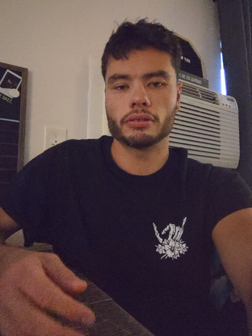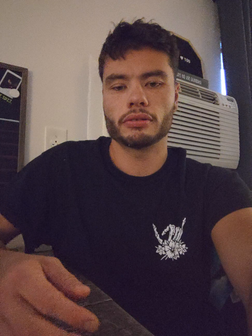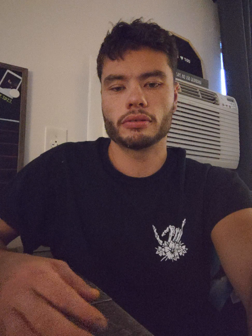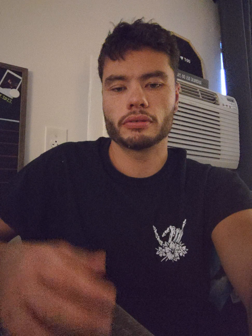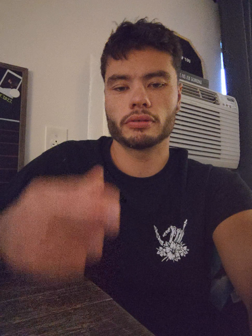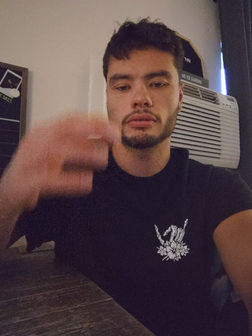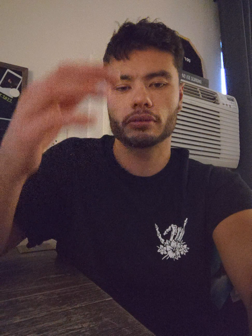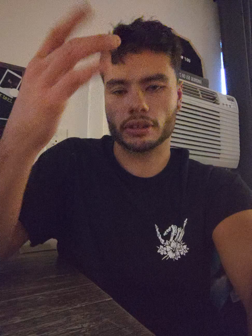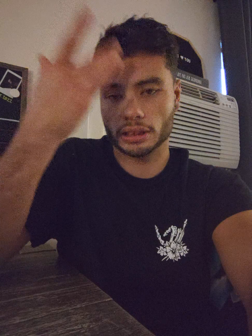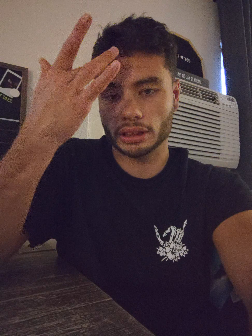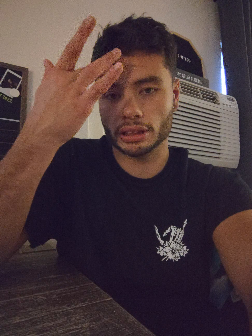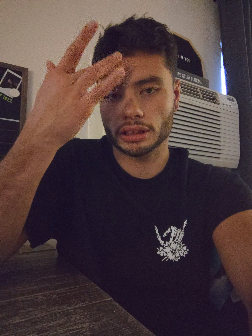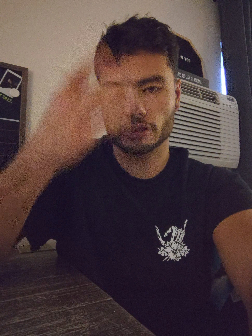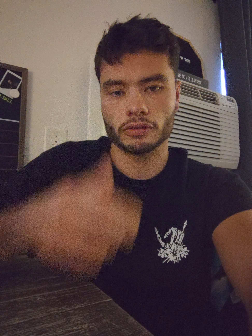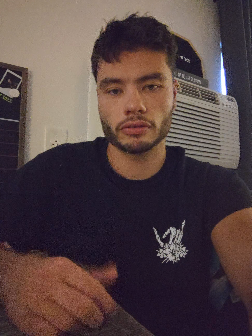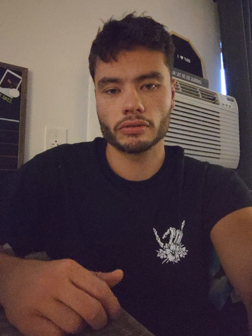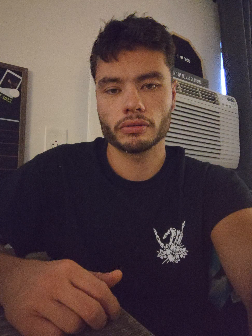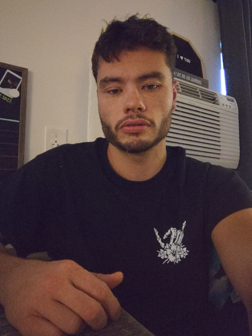sick